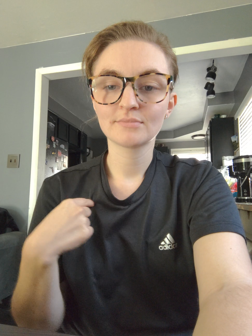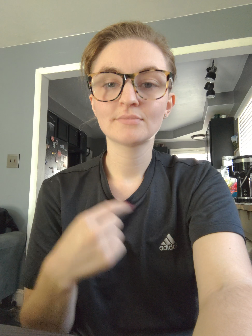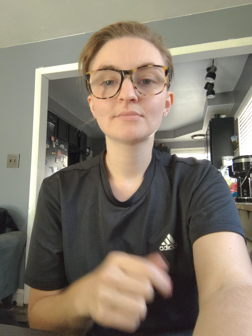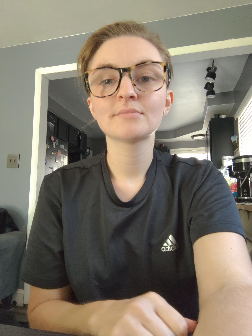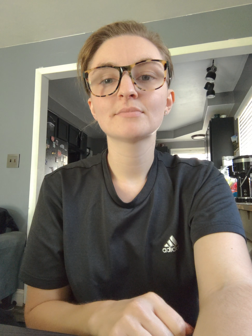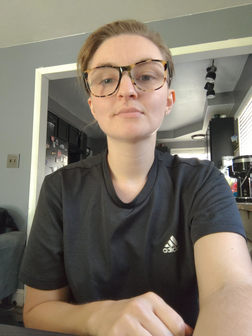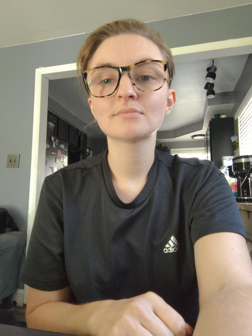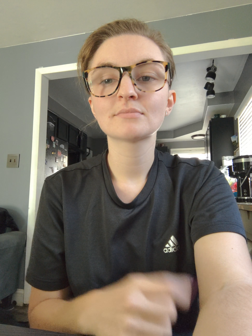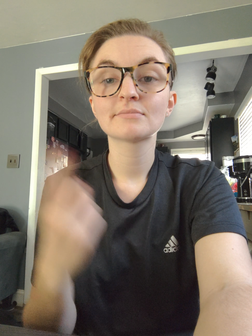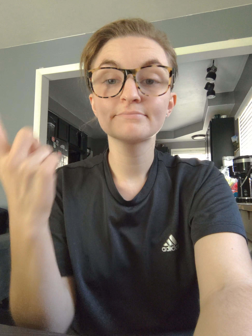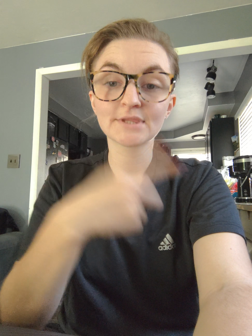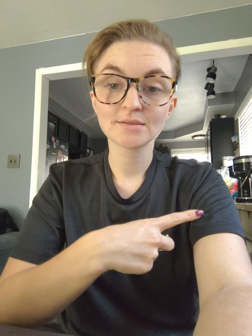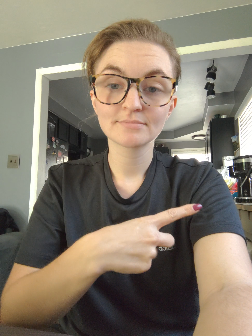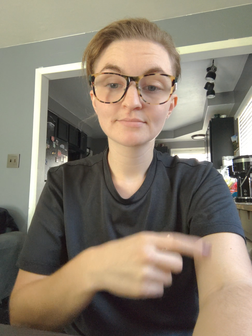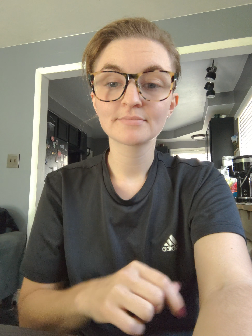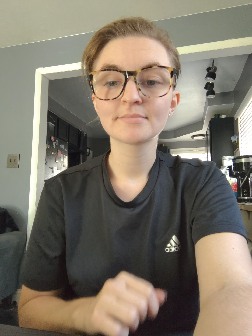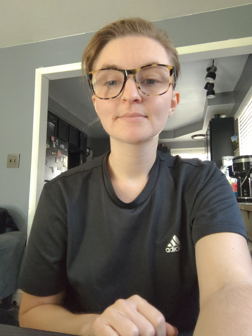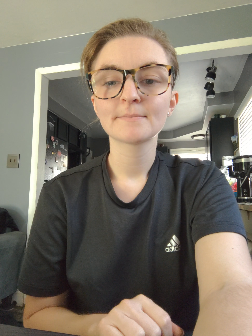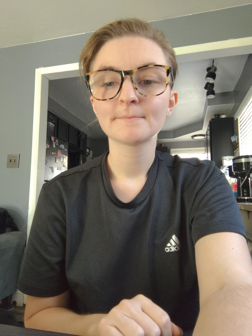day